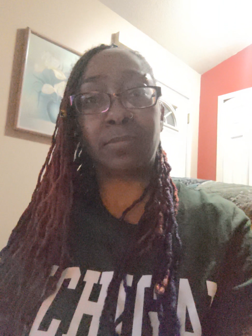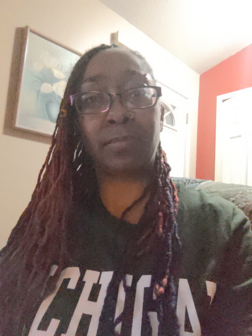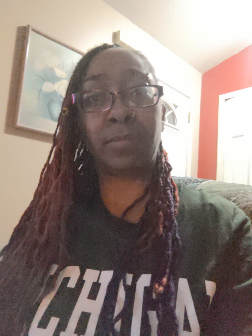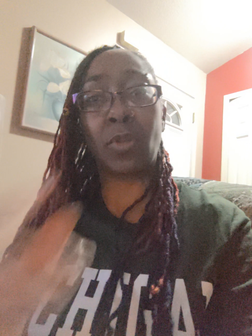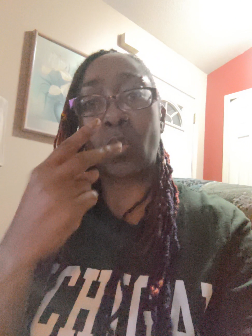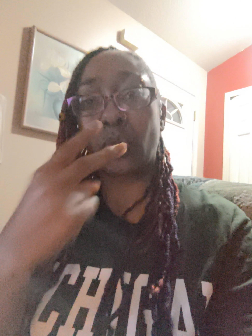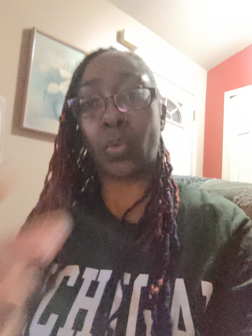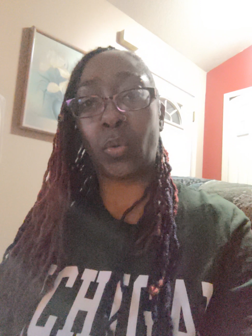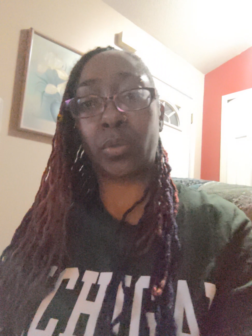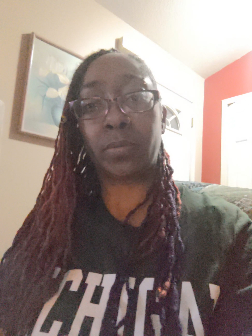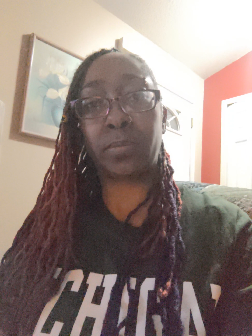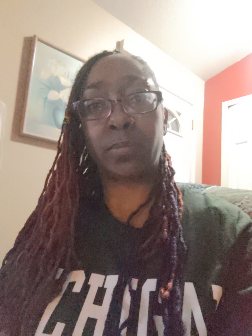look